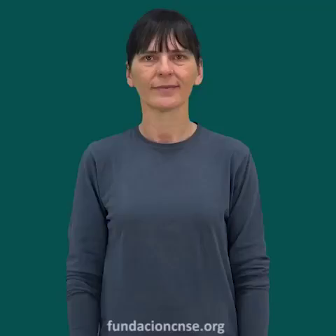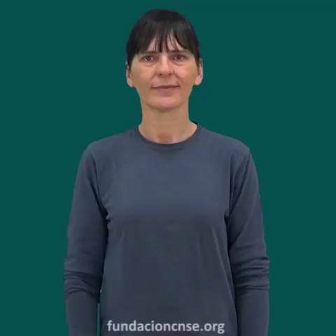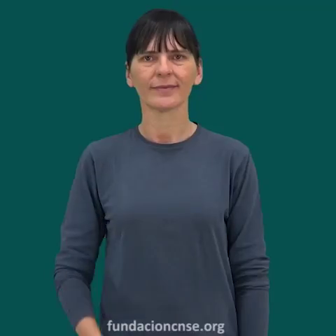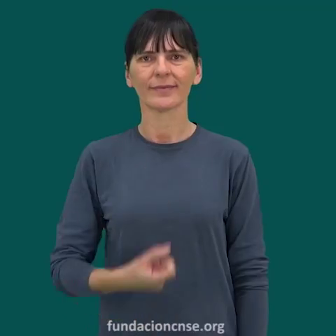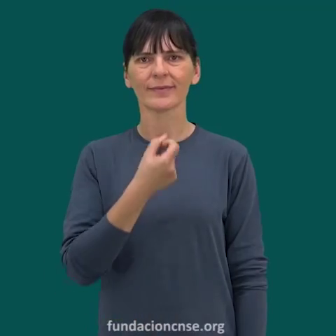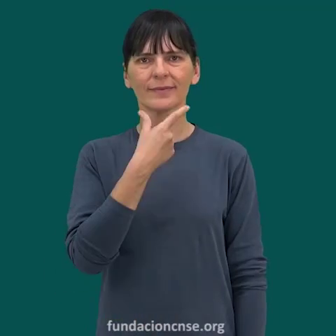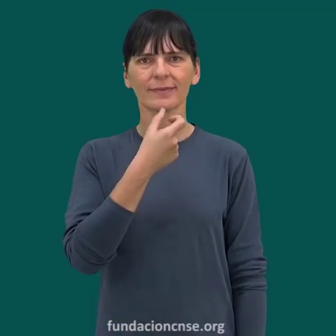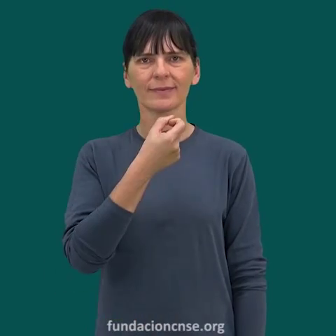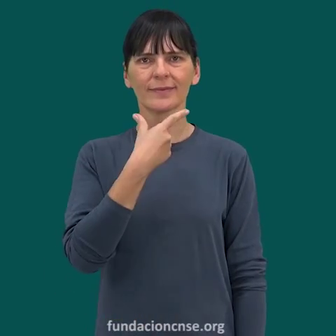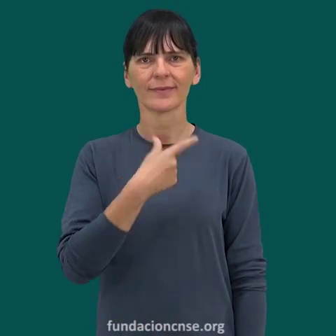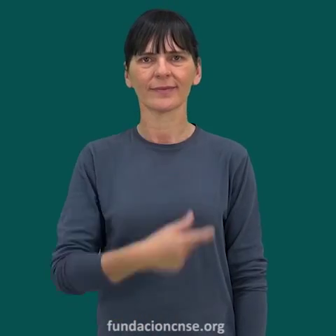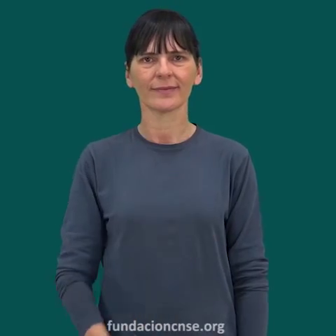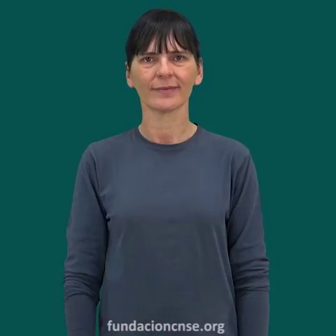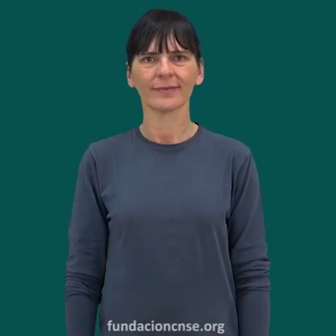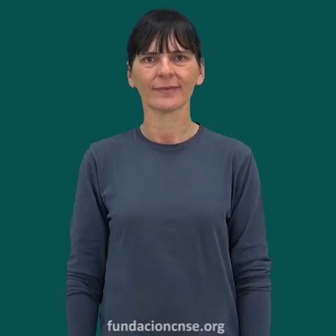droga